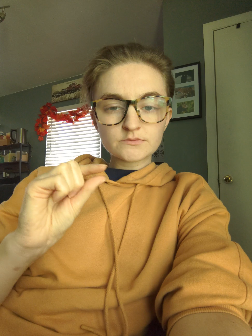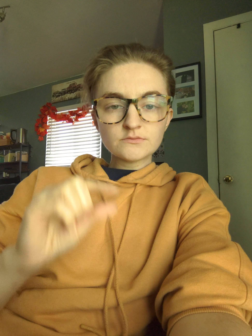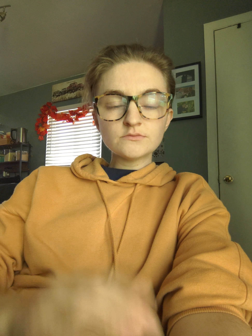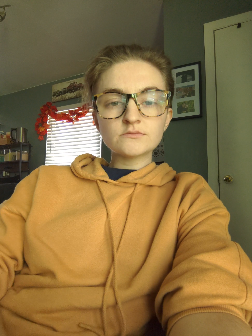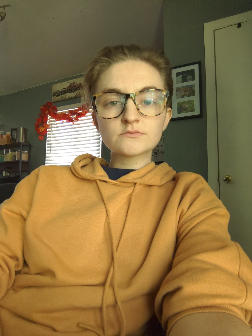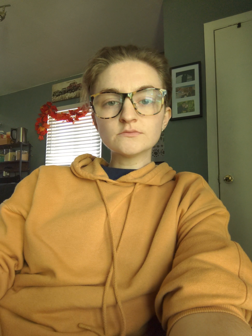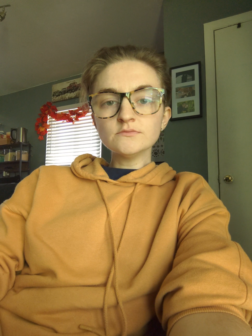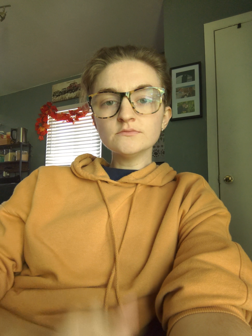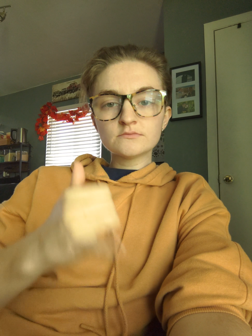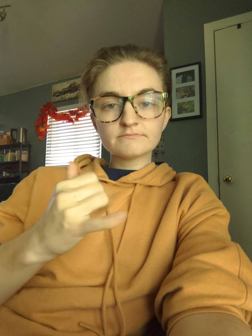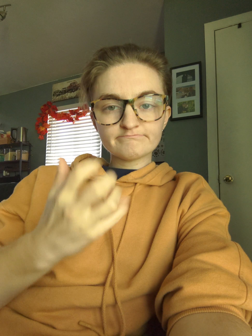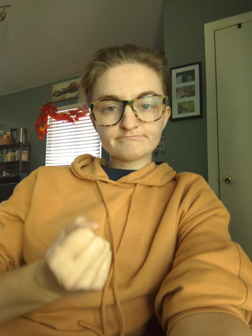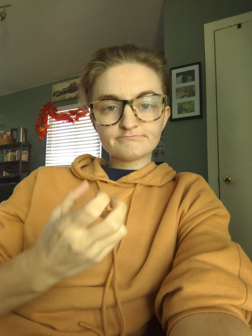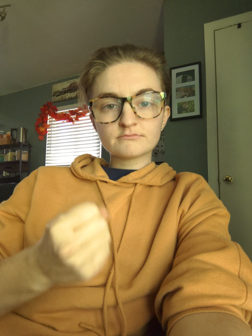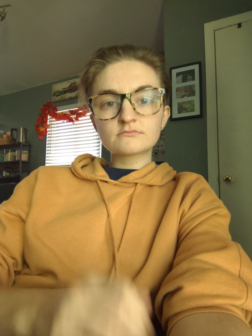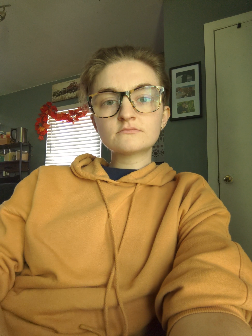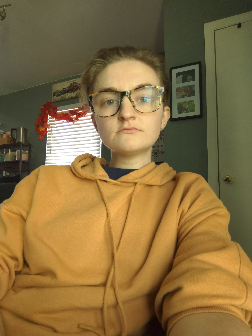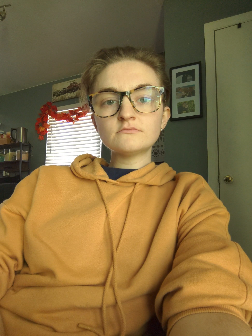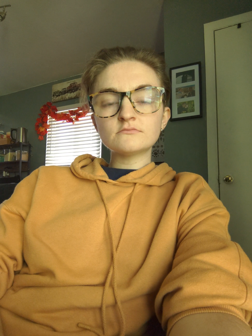play dough